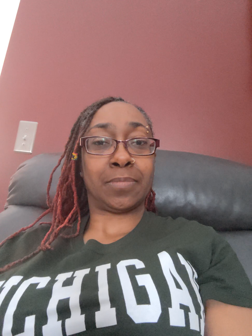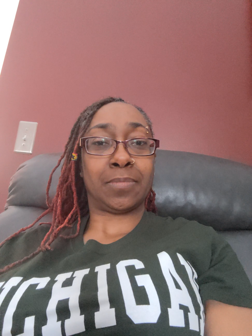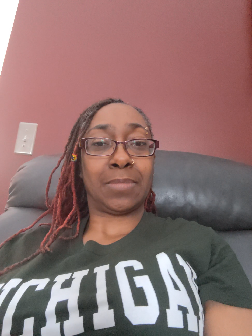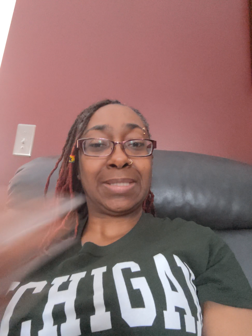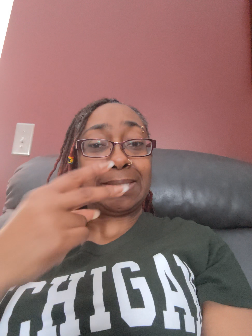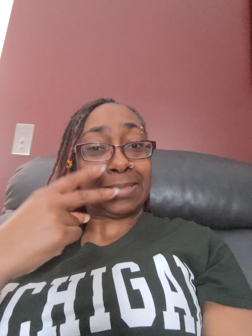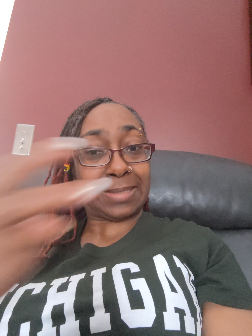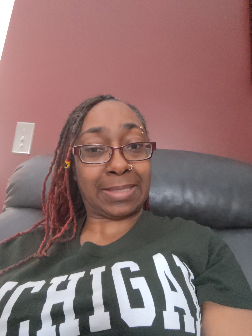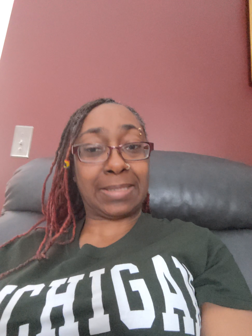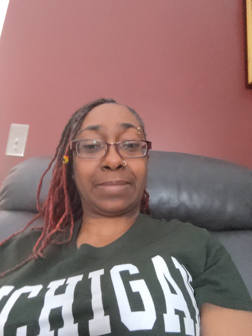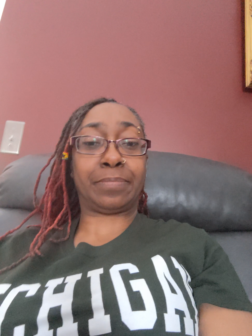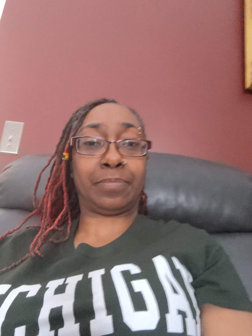see